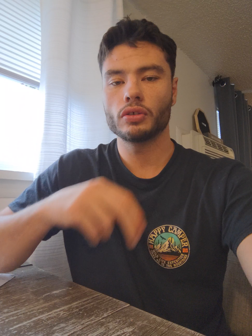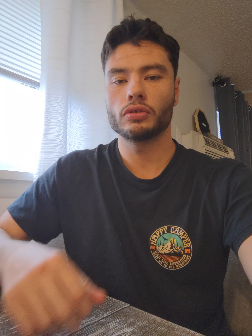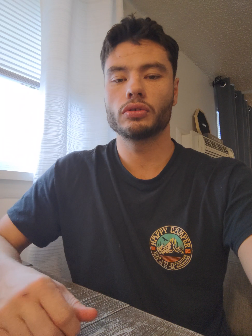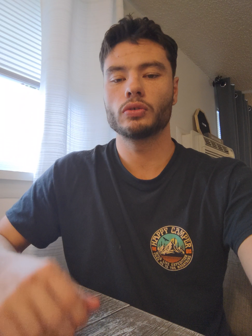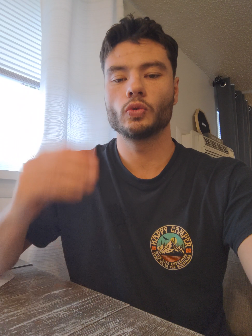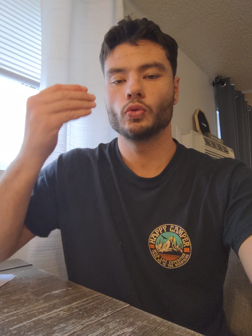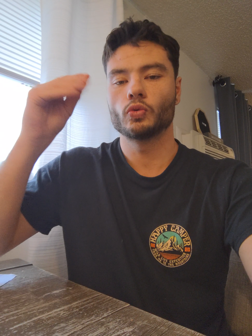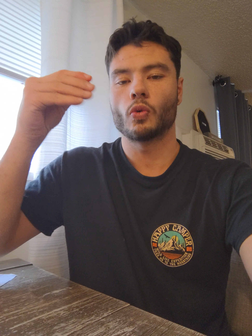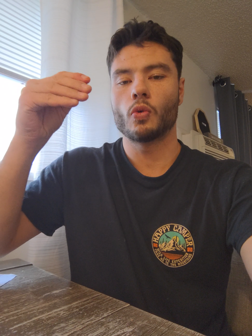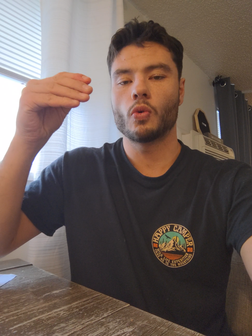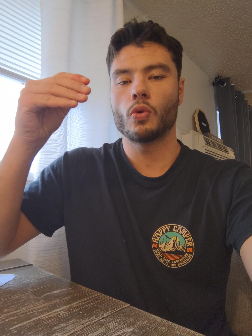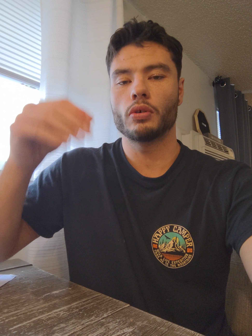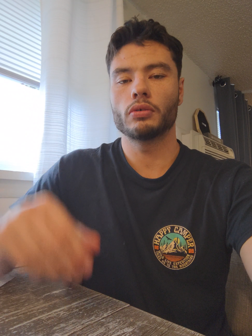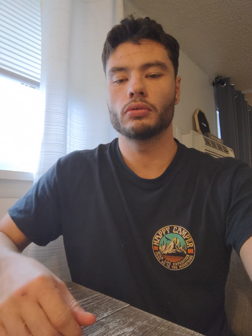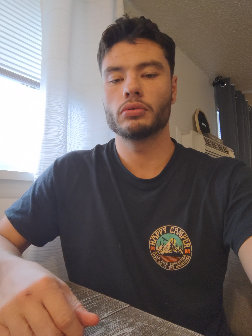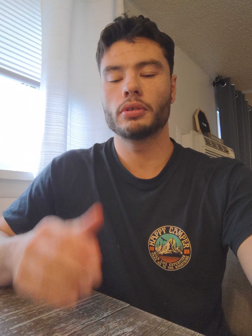store